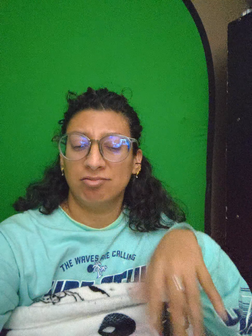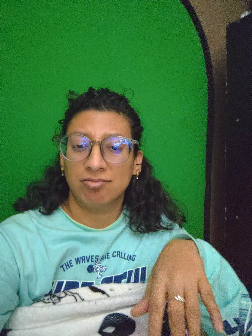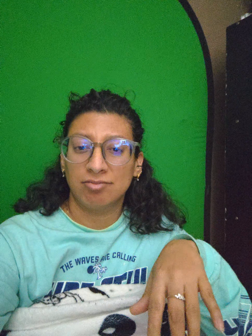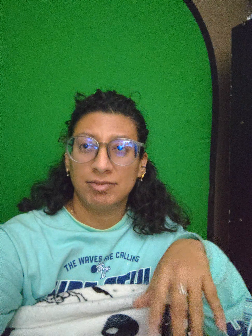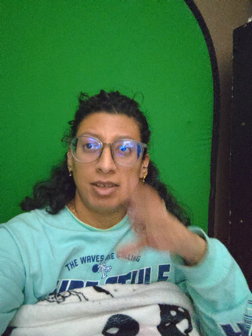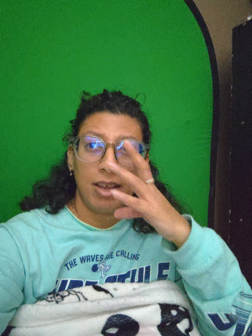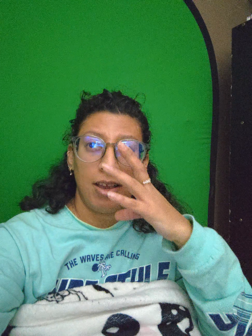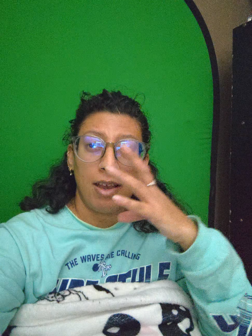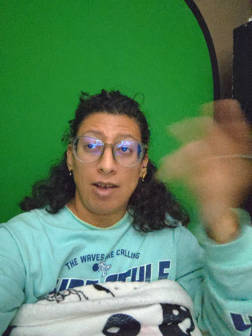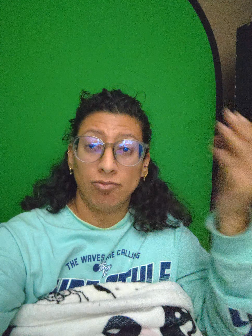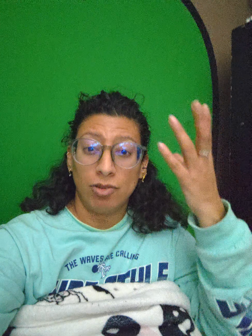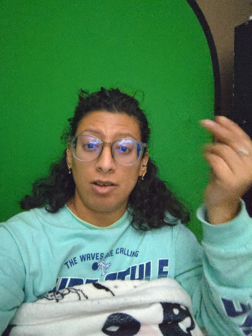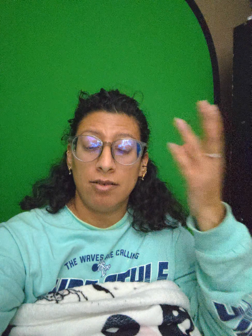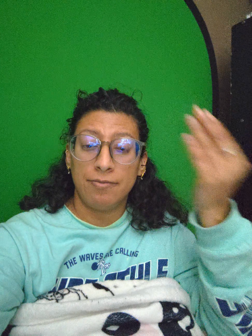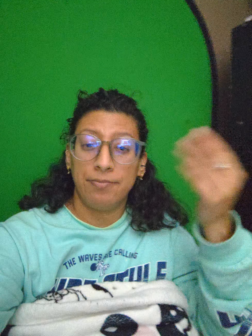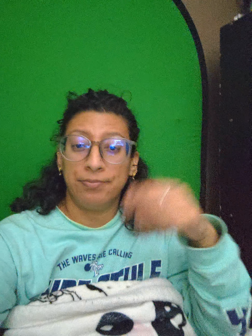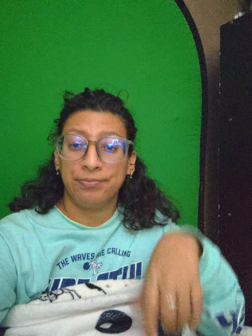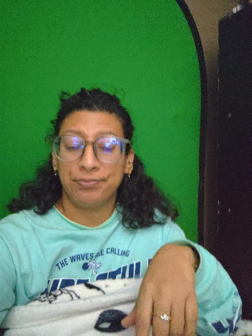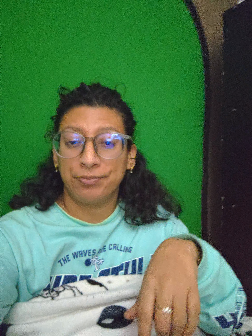outside